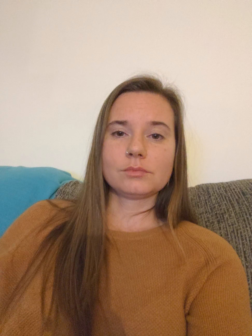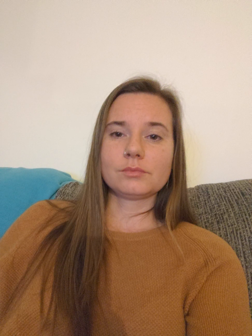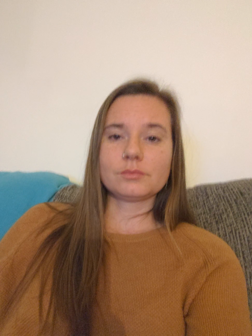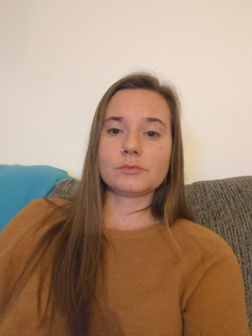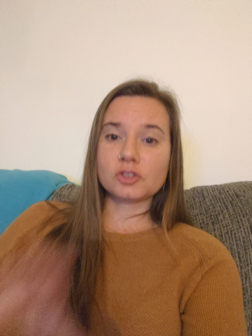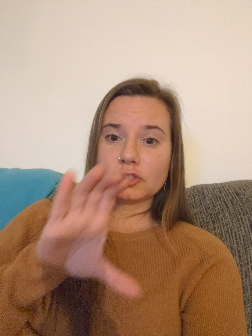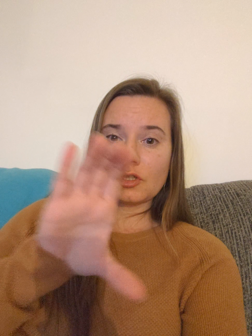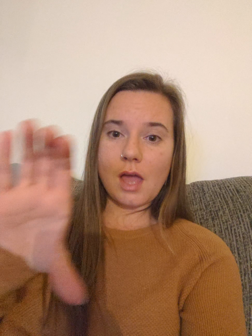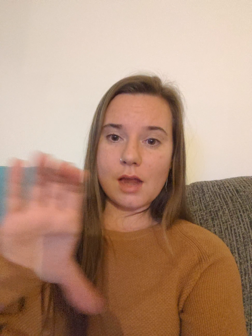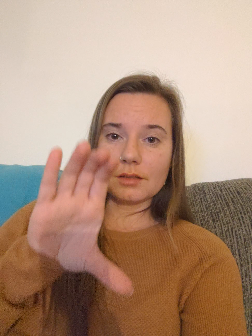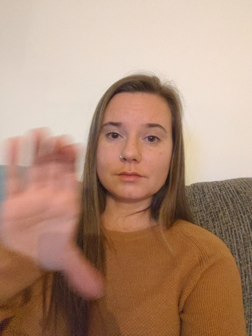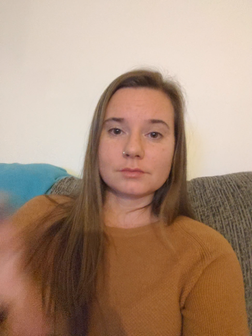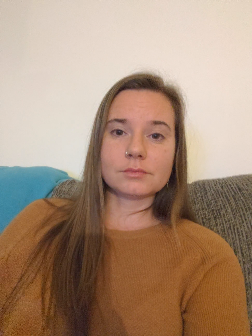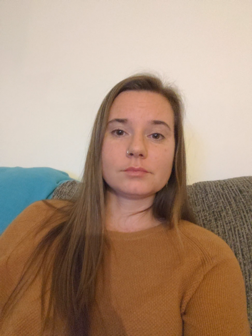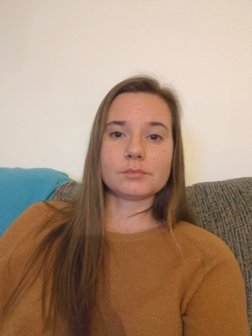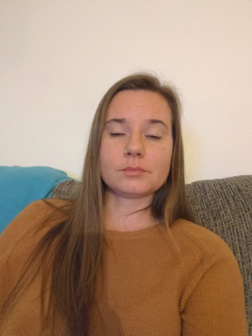chocolate